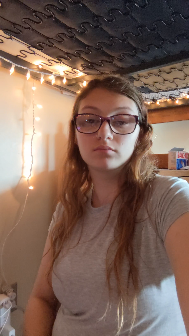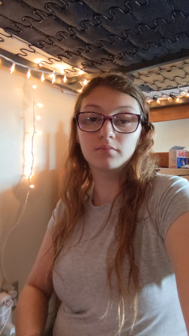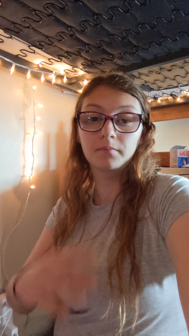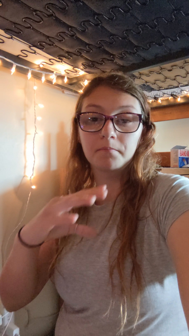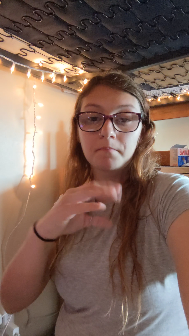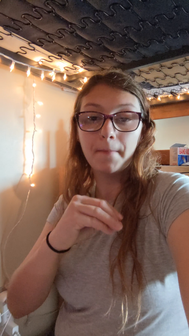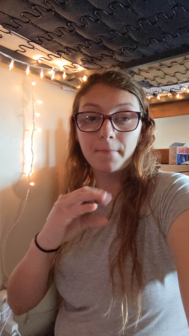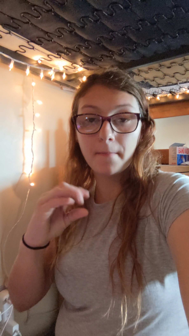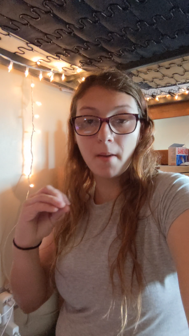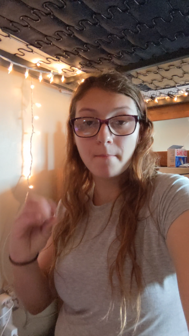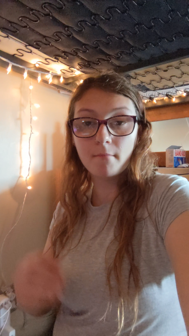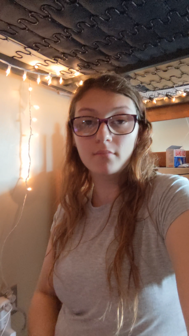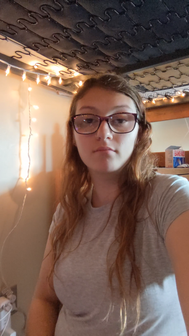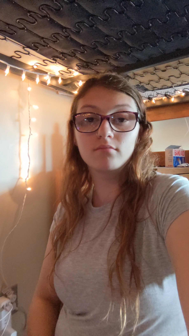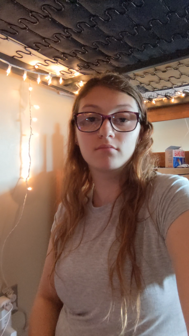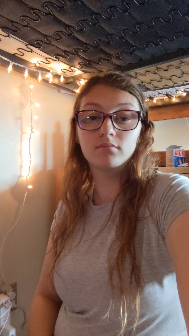bubbles